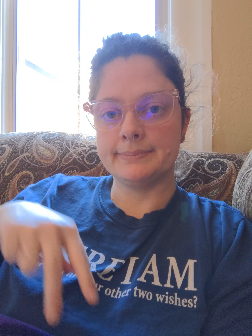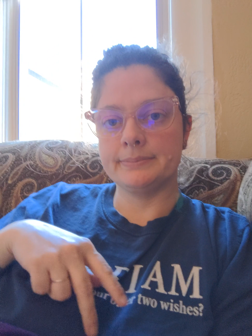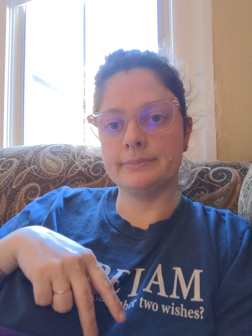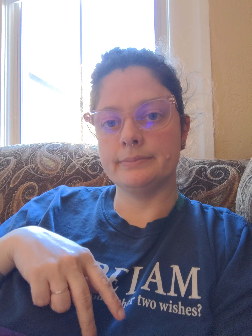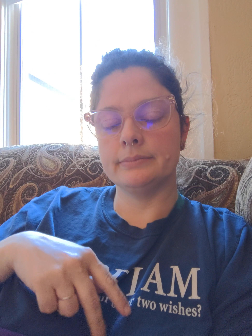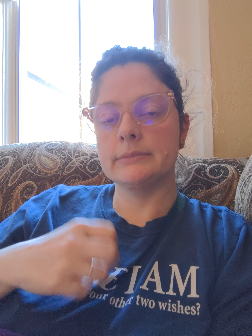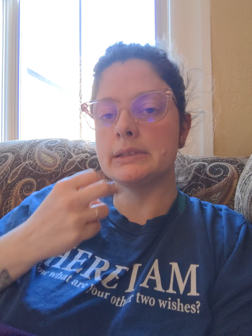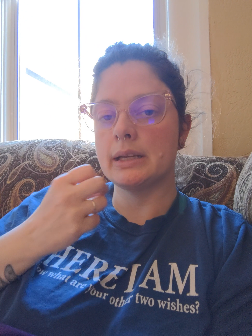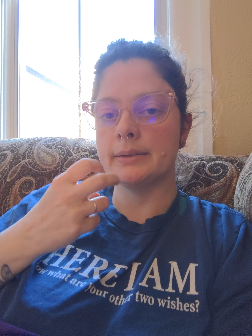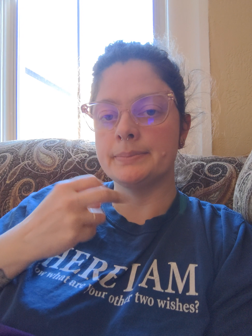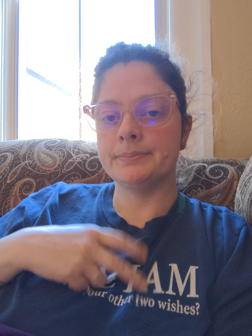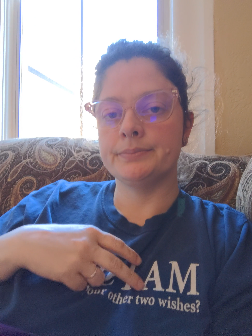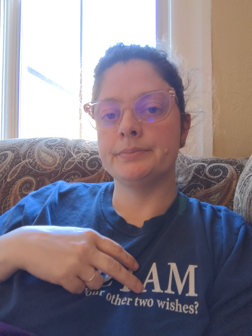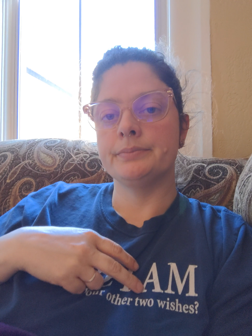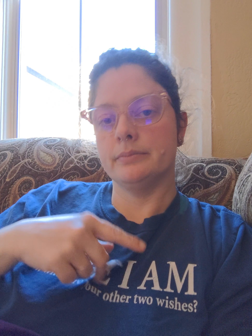snack